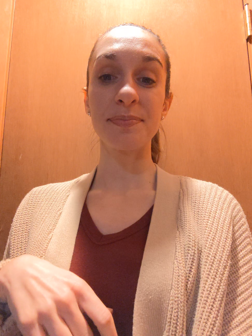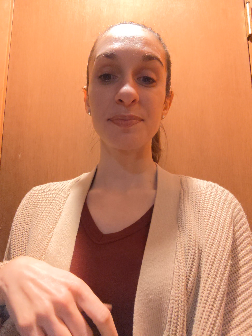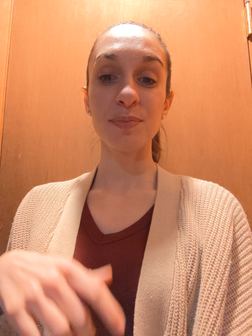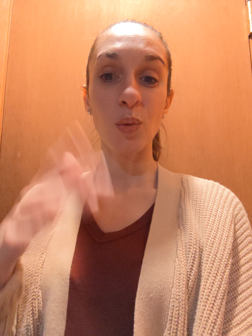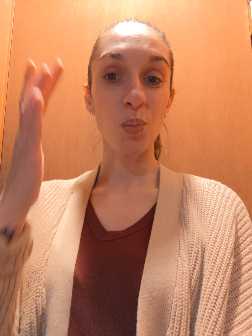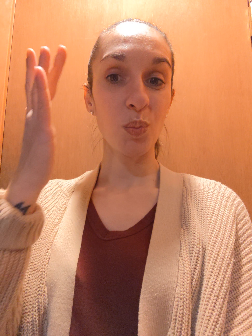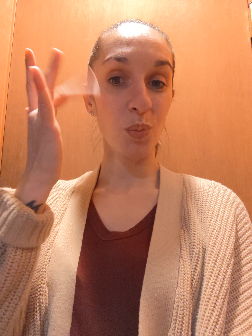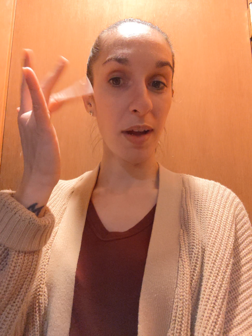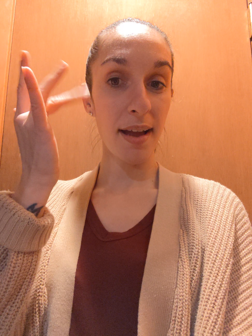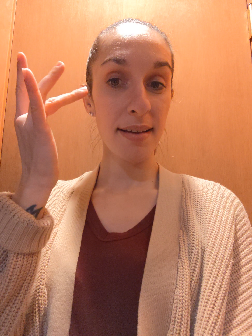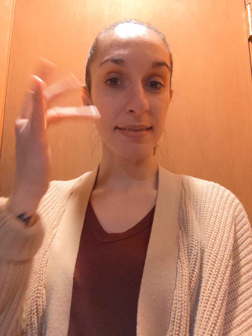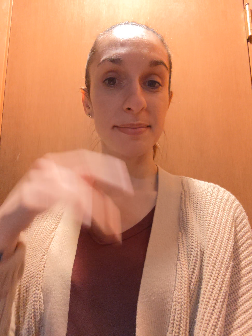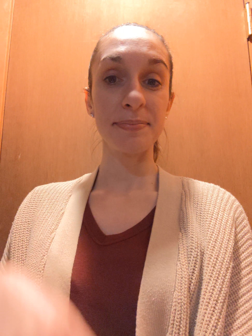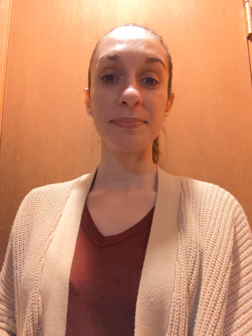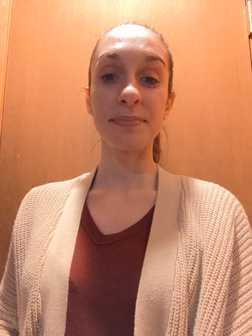why